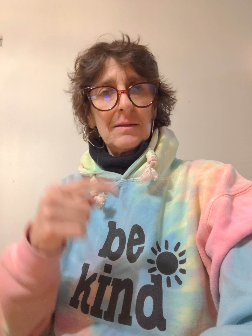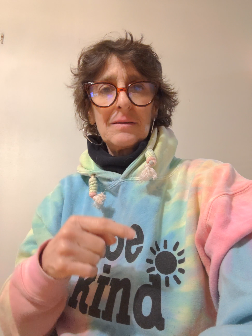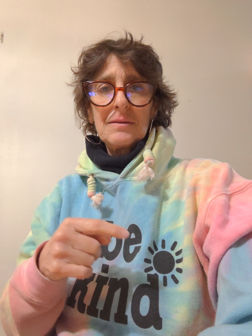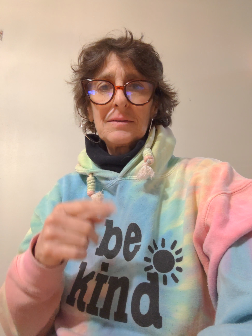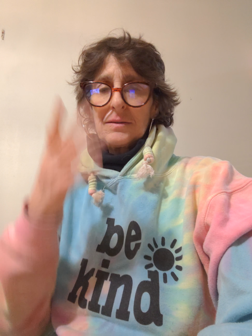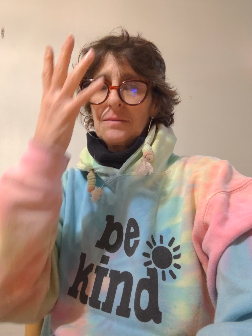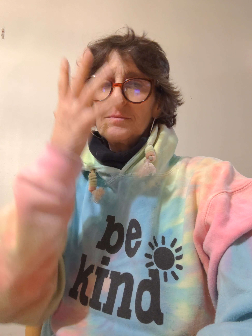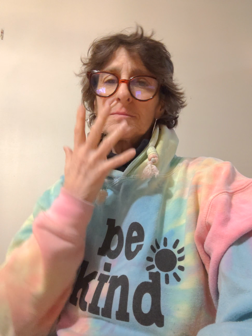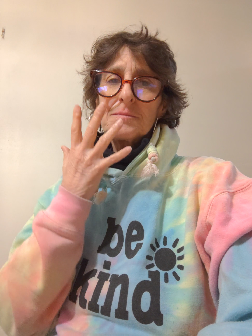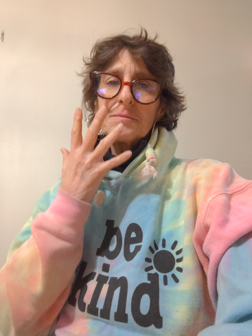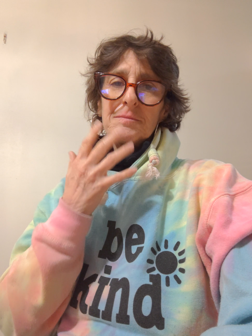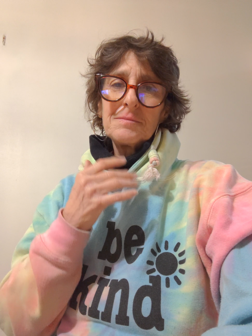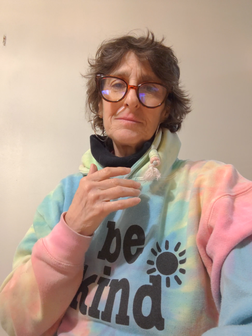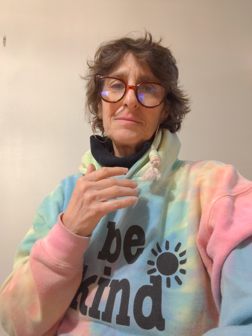sad